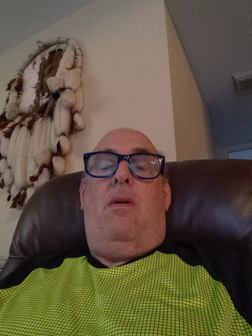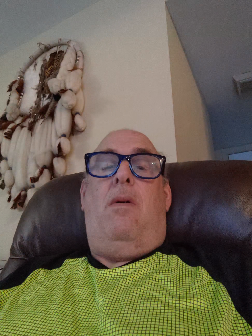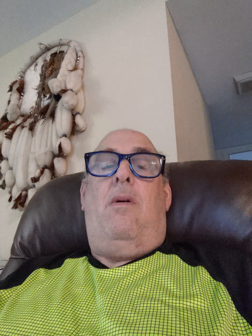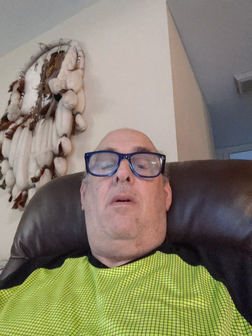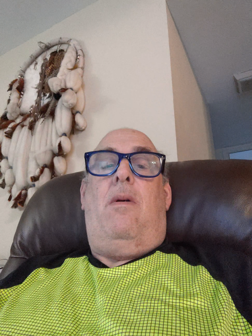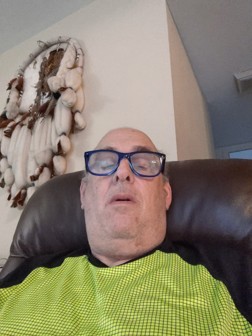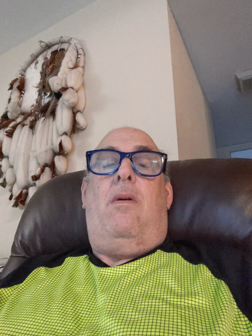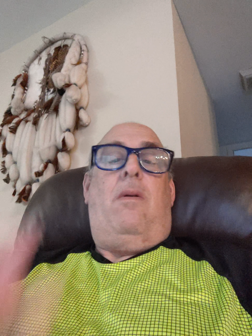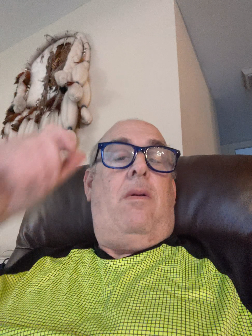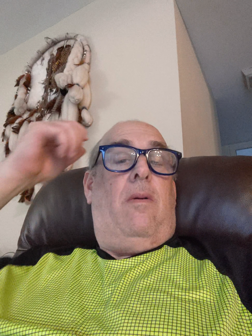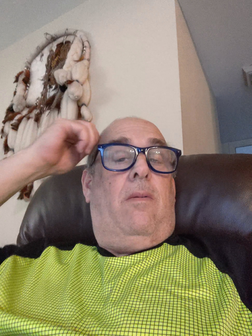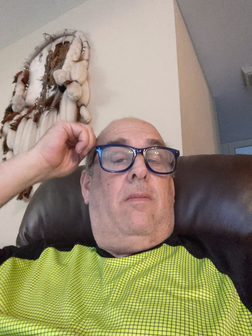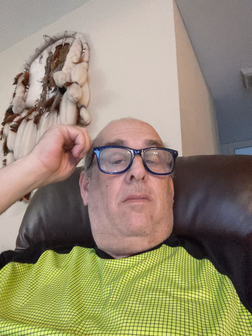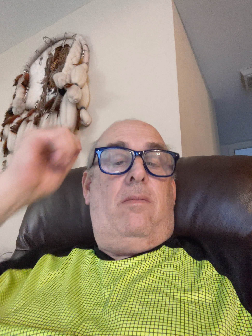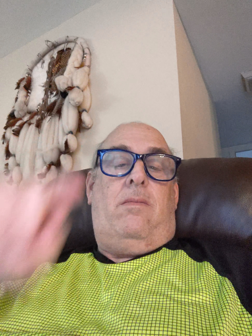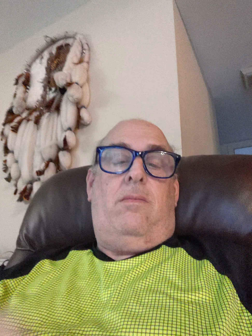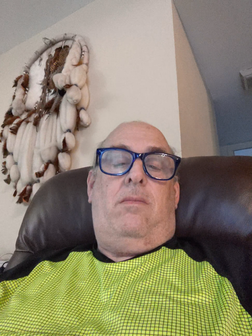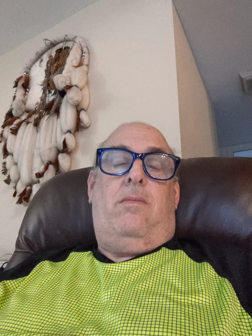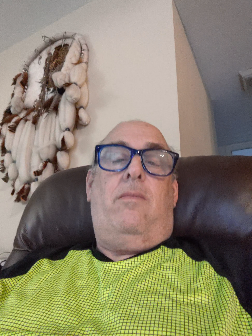hair